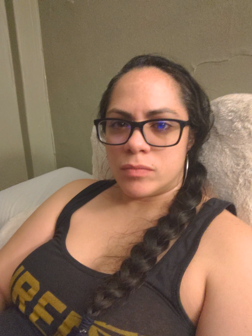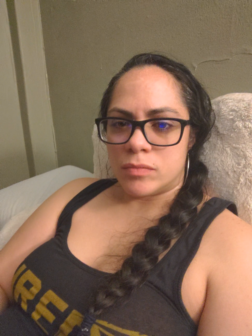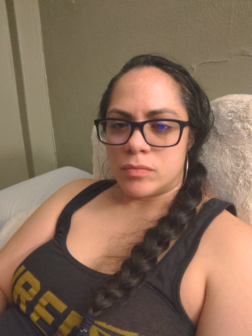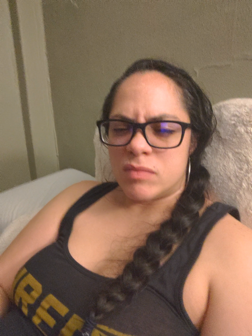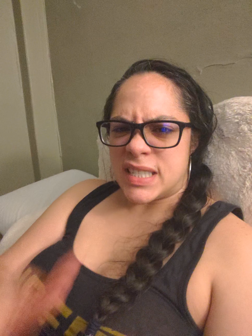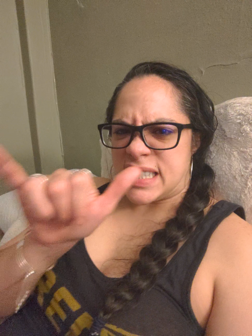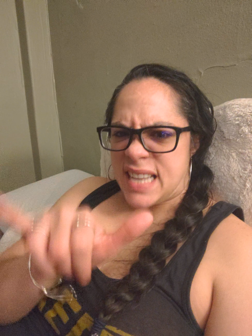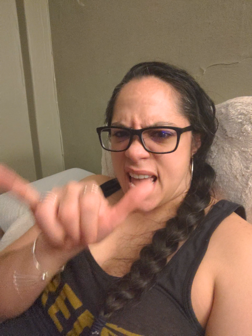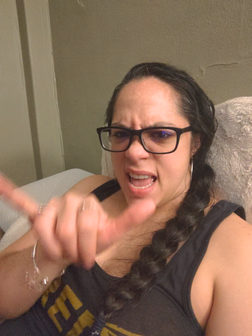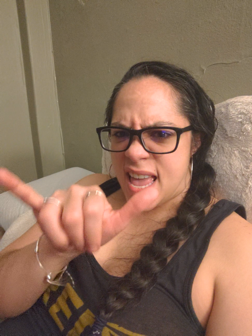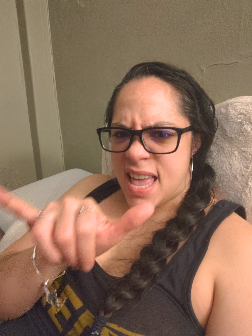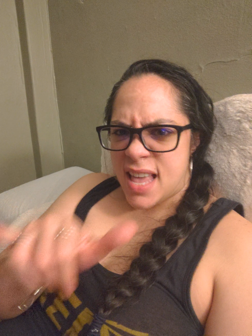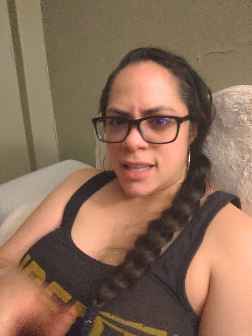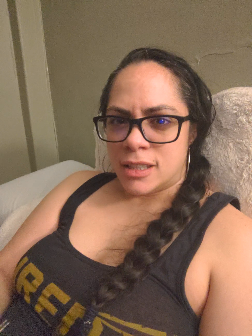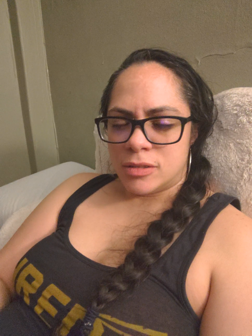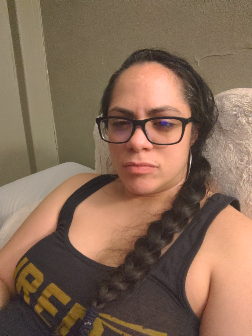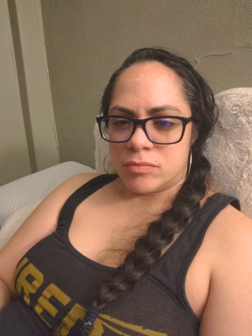stay